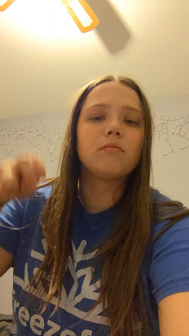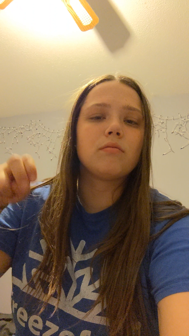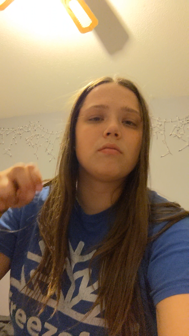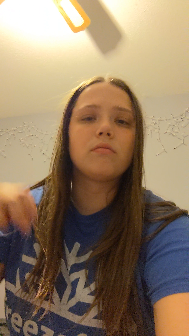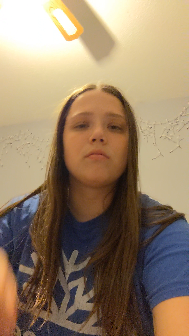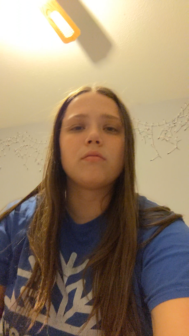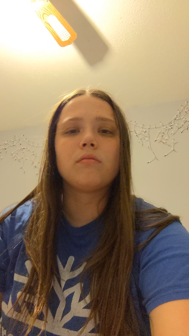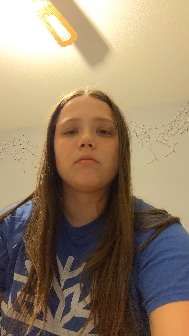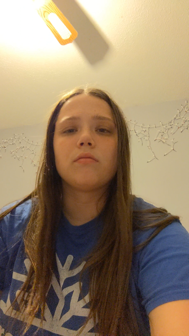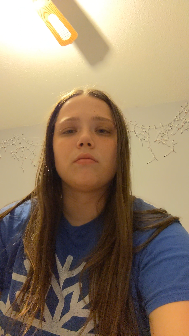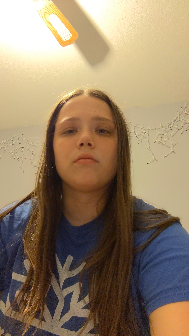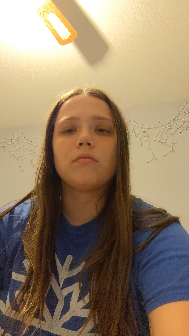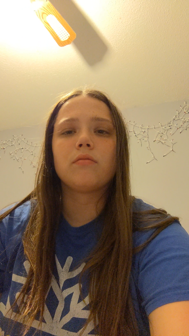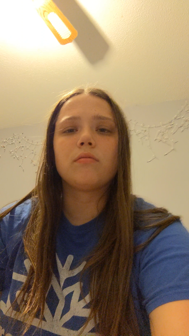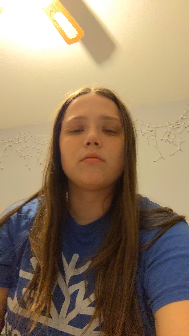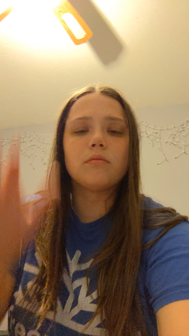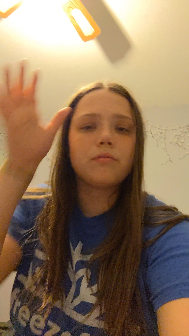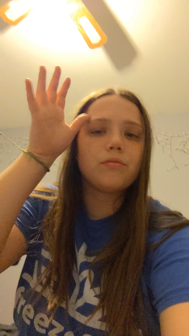moose